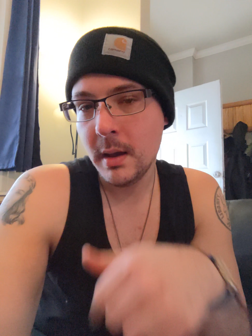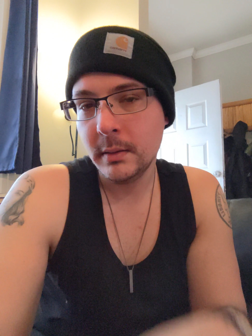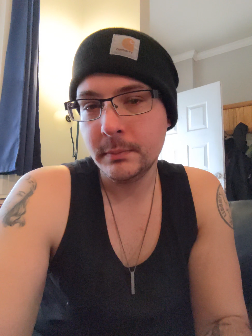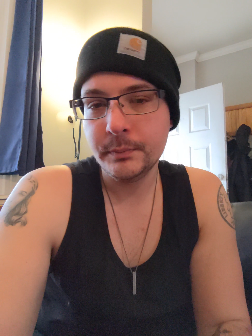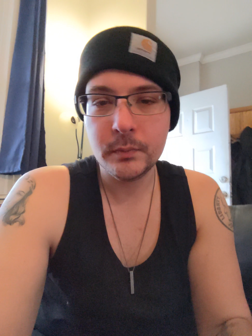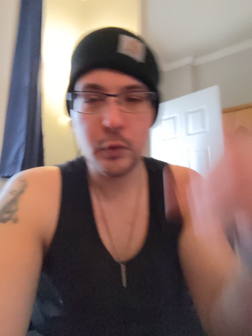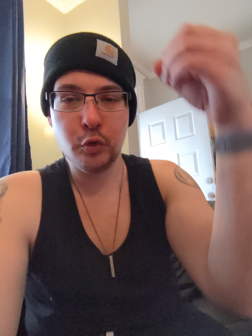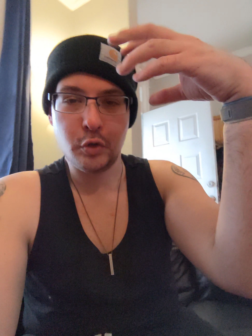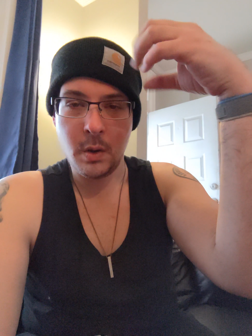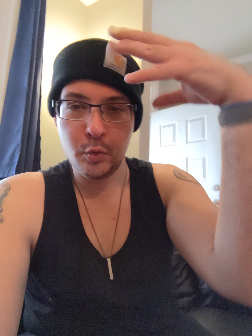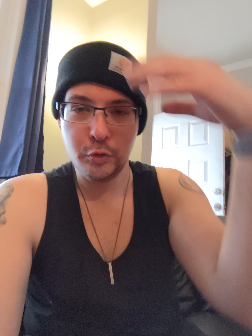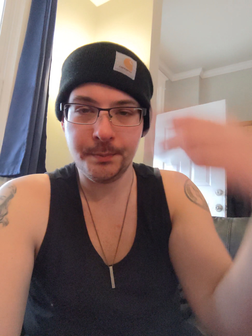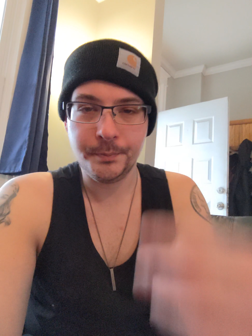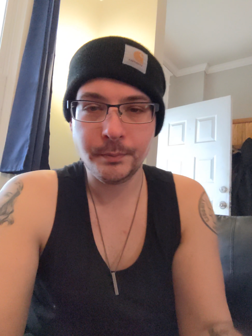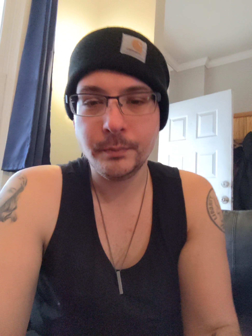shower